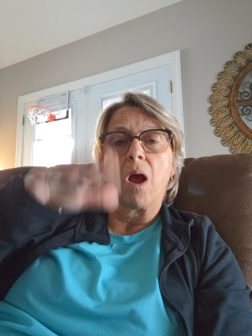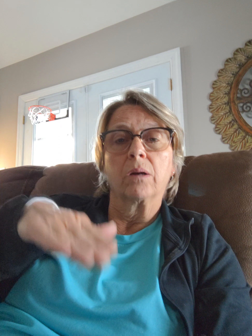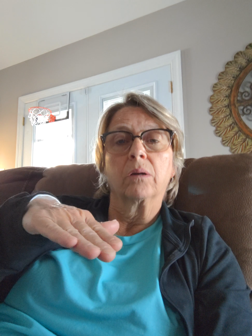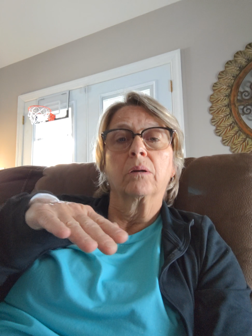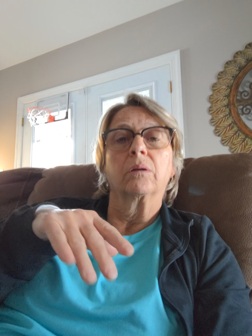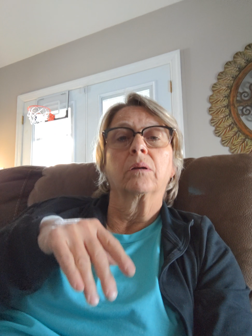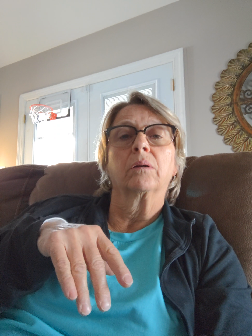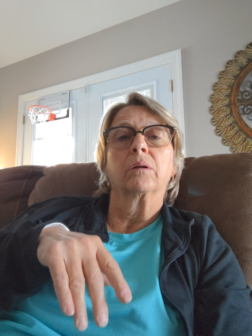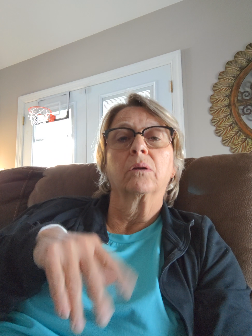on